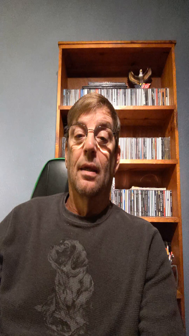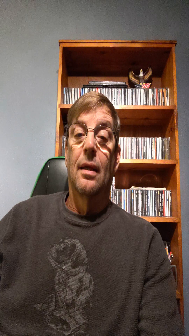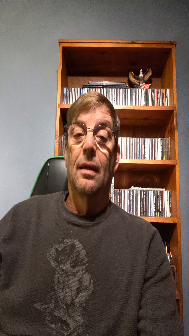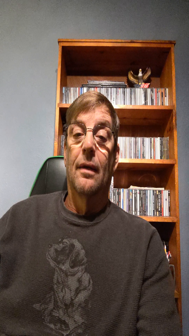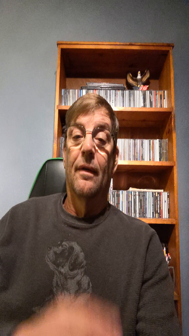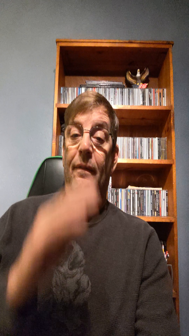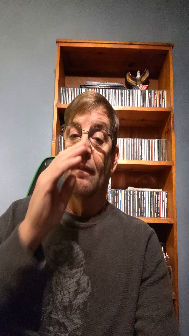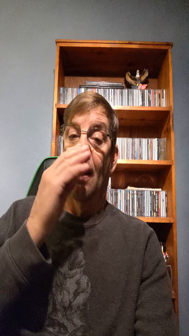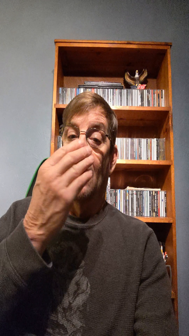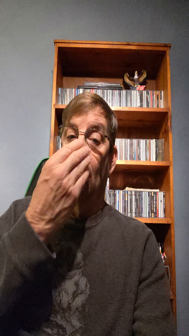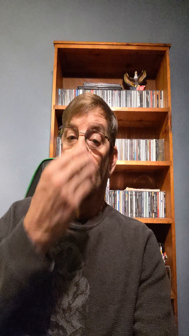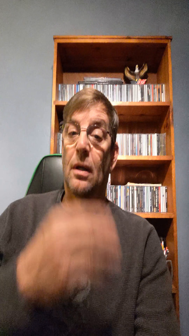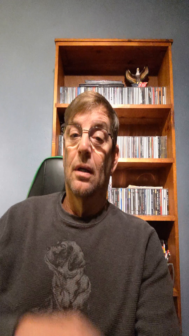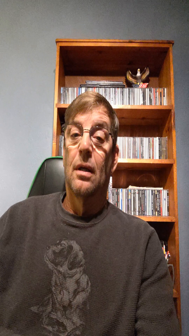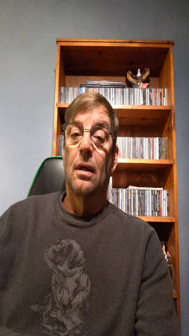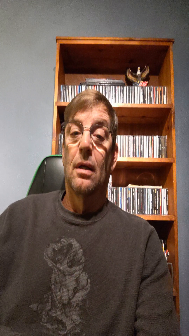flower